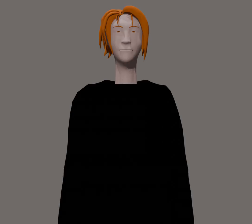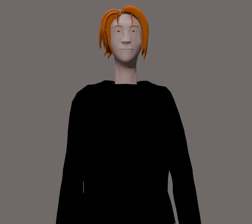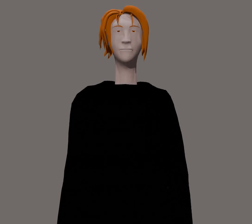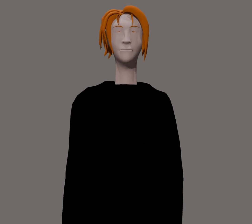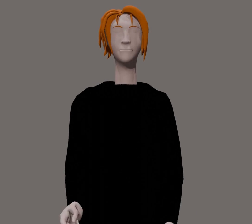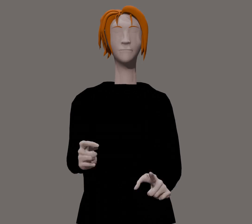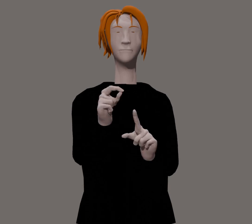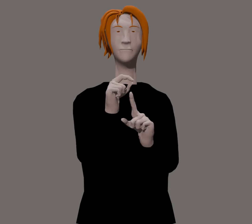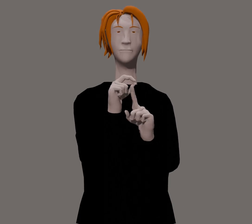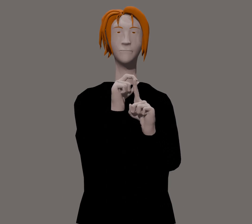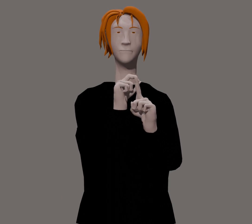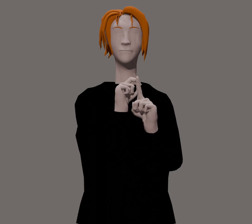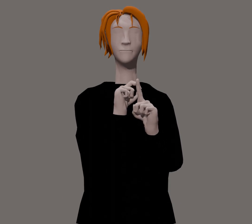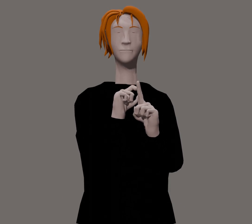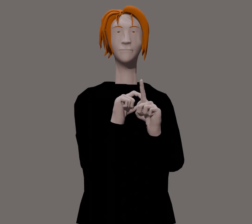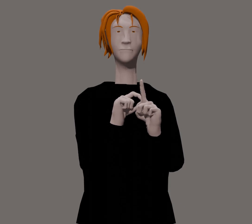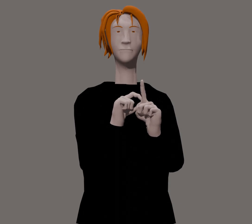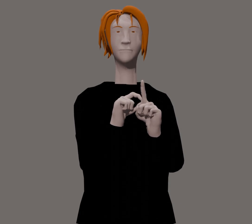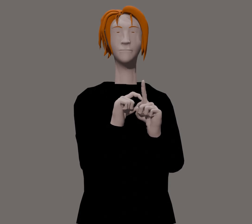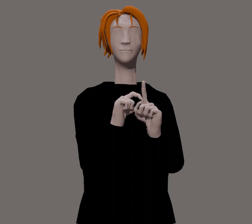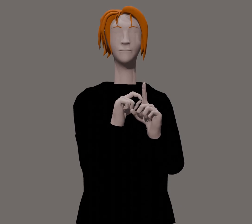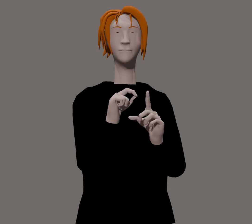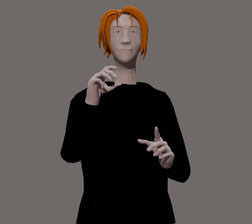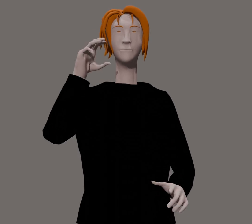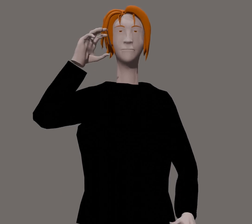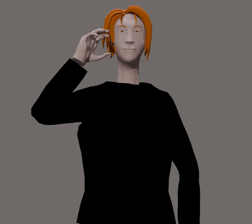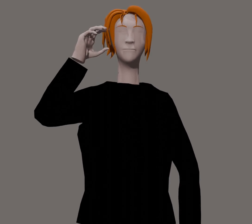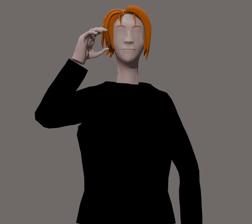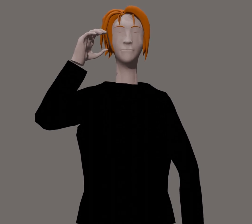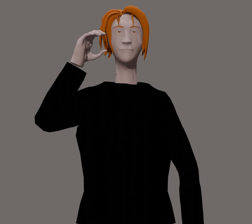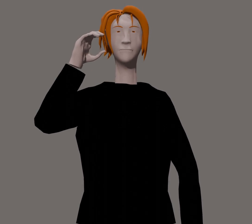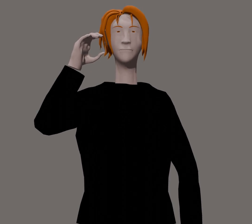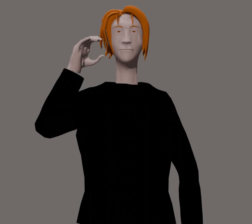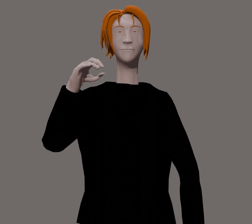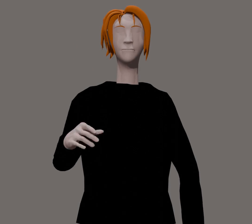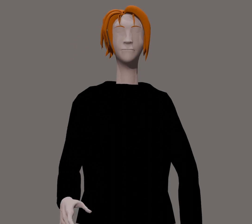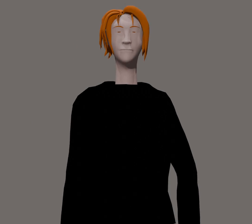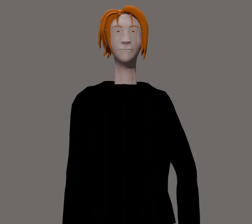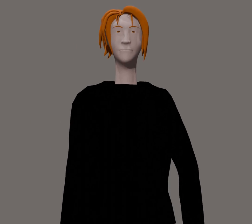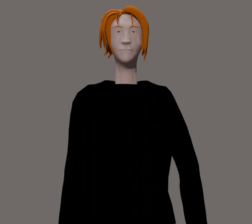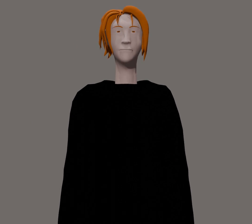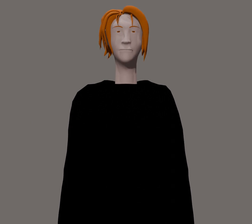Celcius